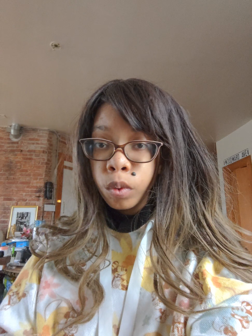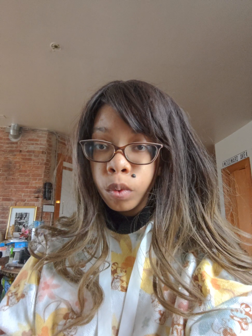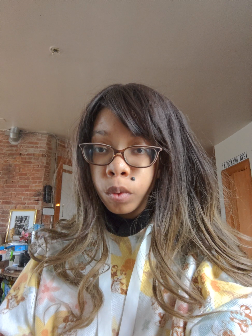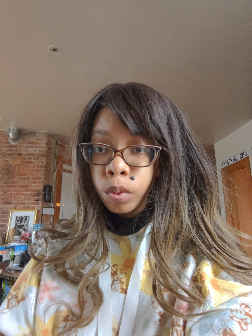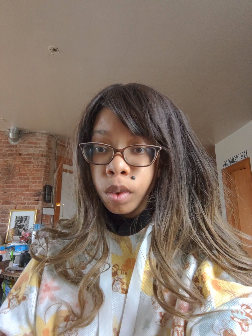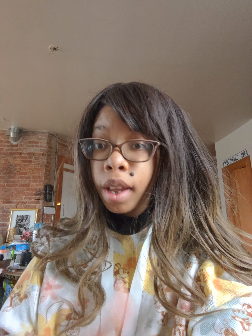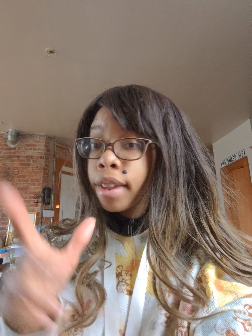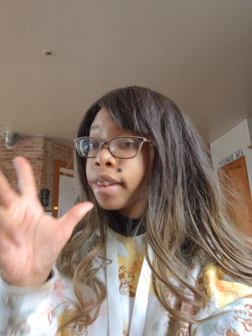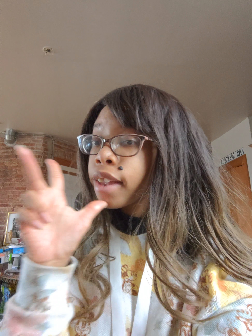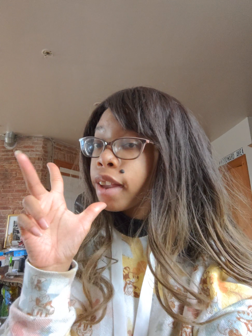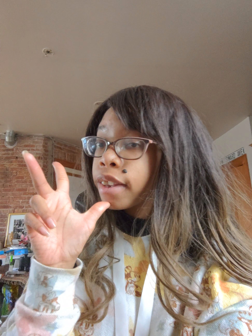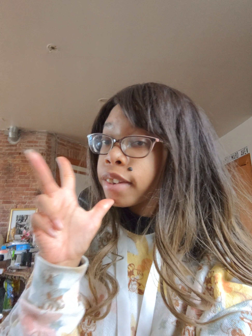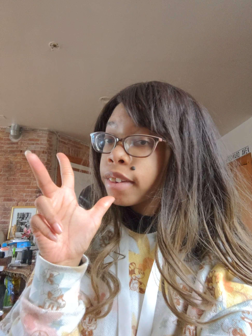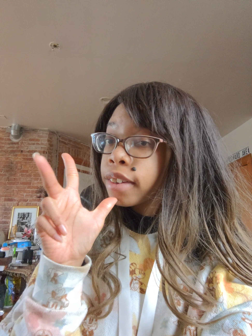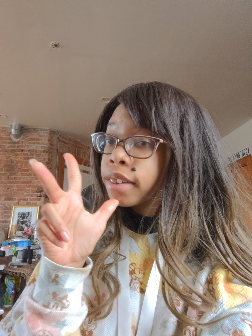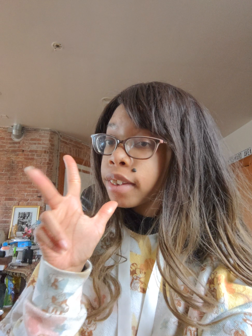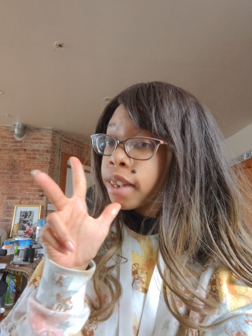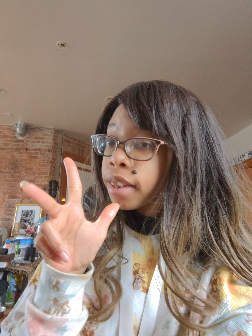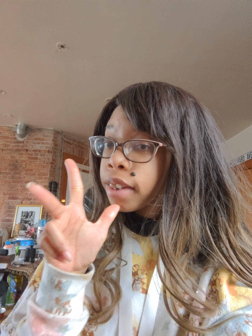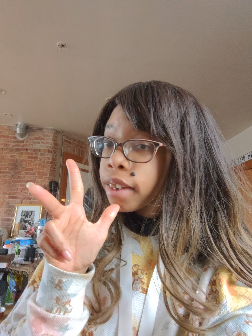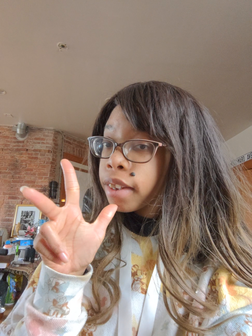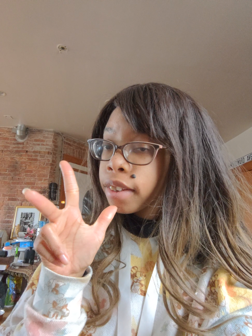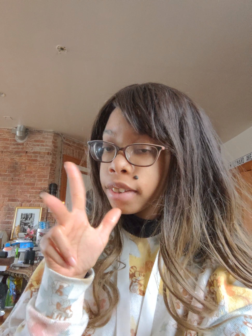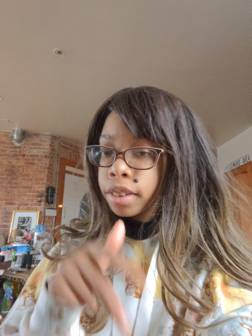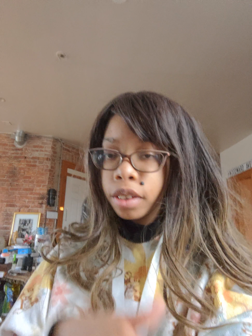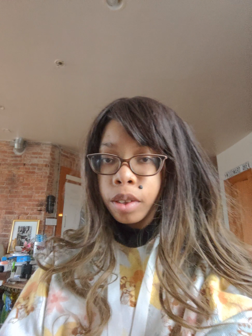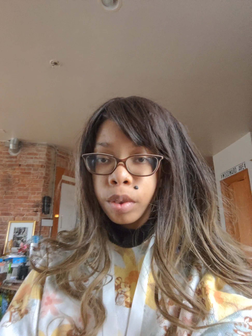hen